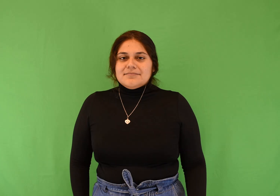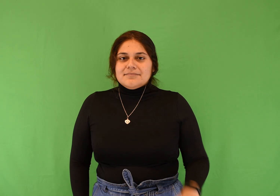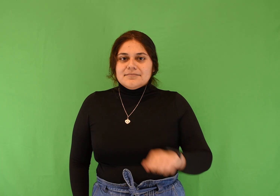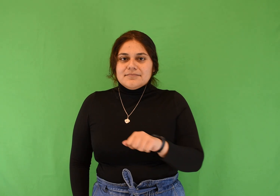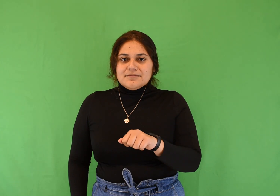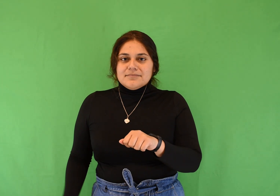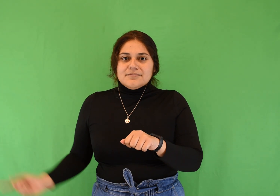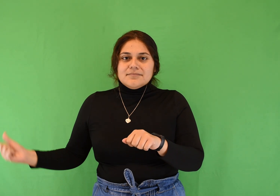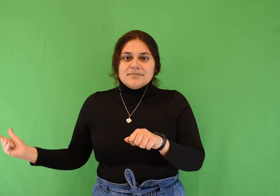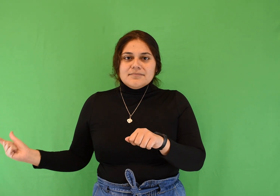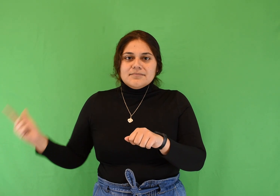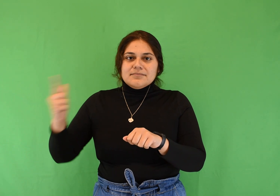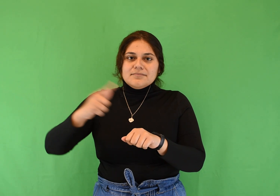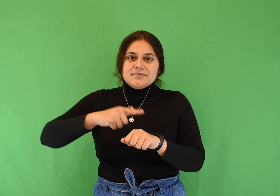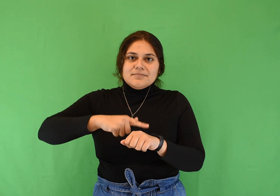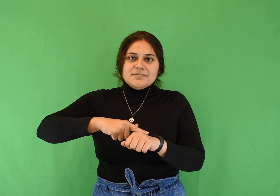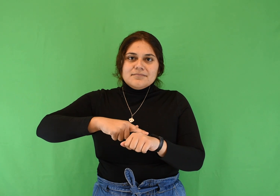hospital